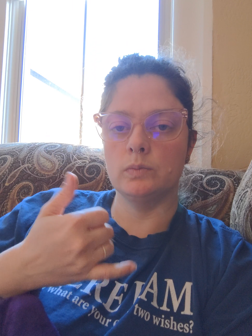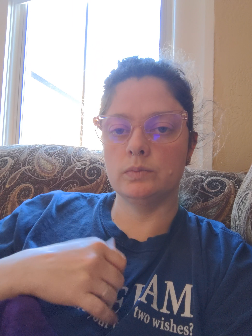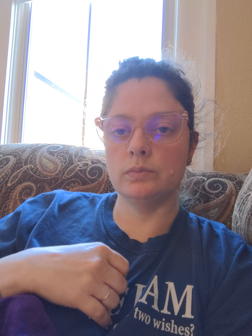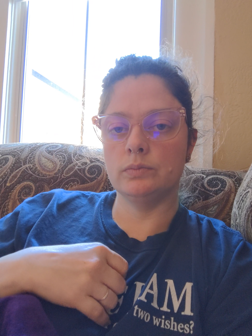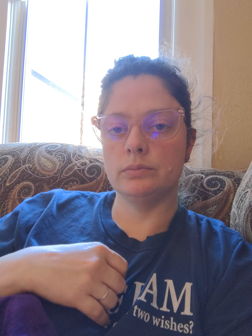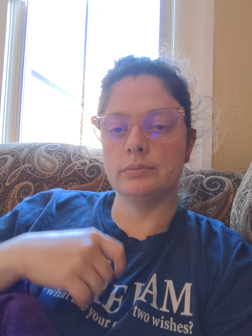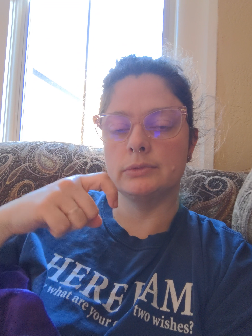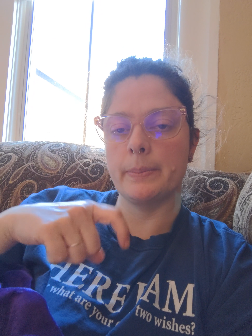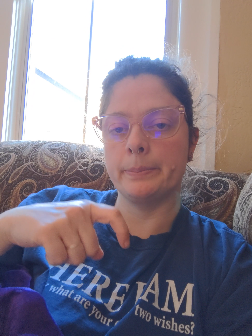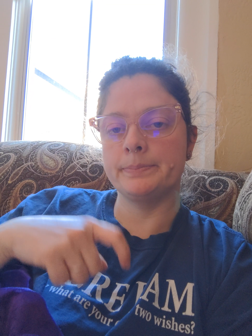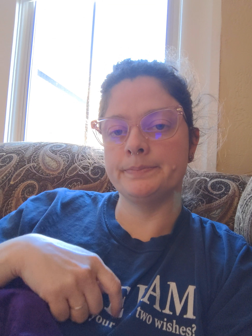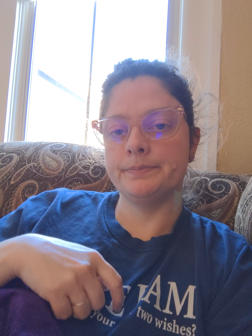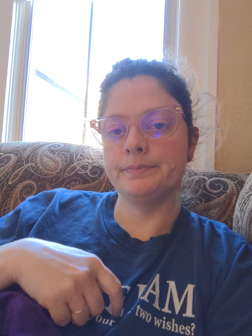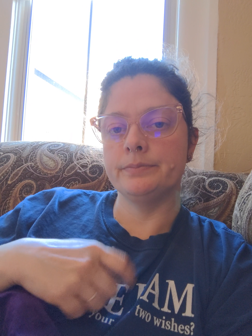time